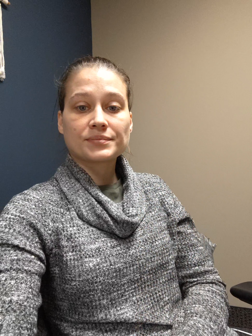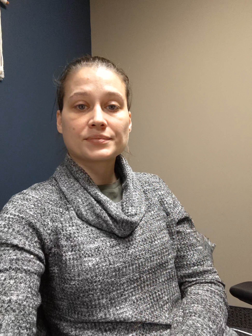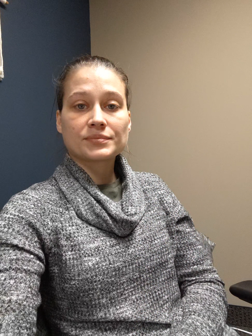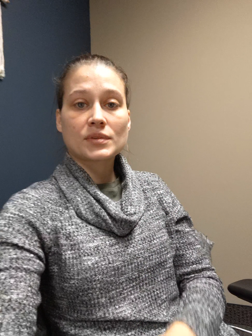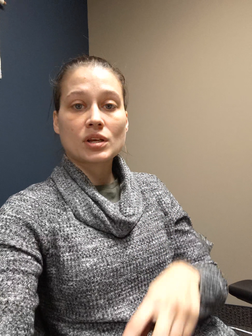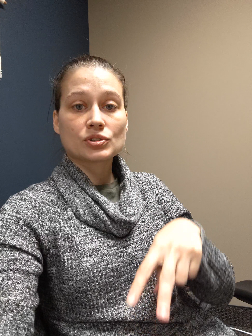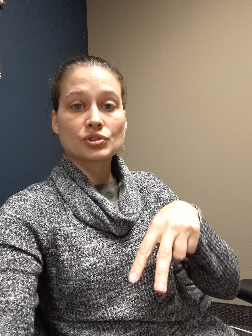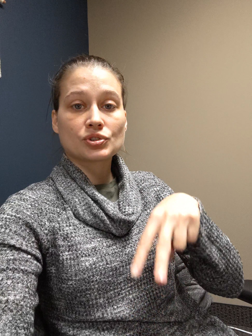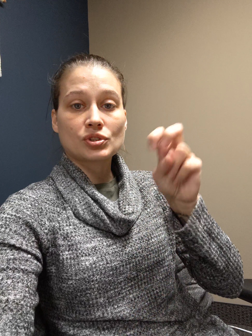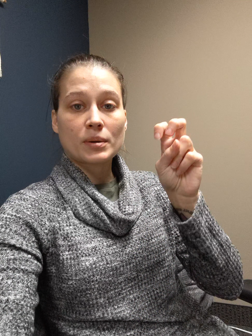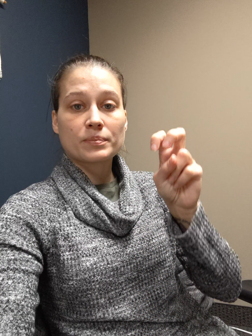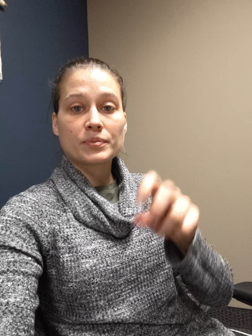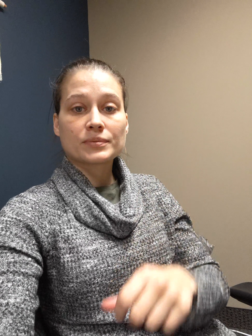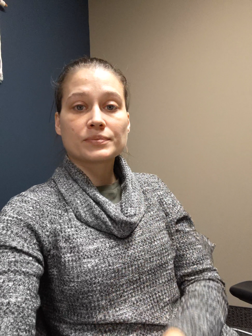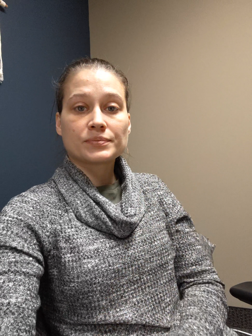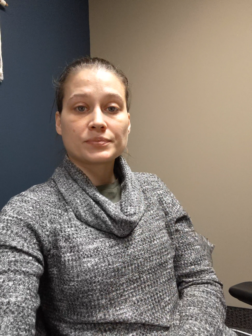jump